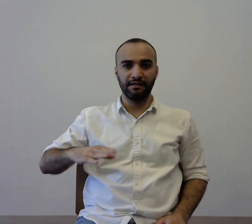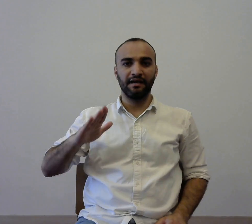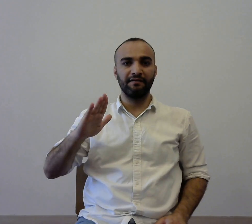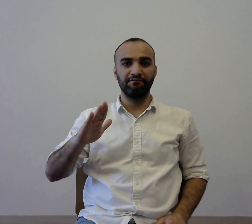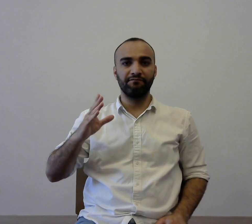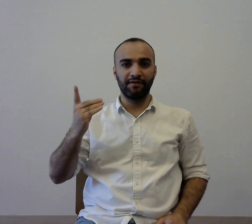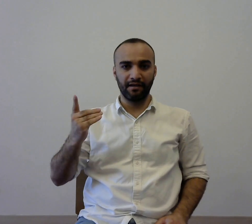və